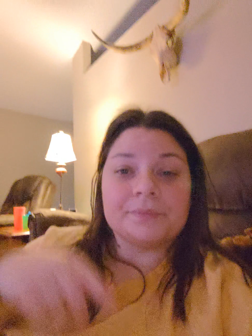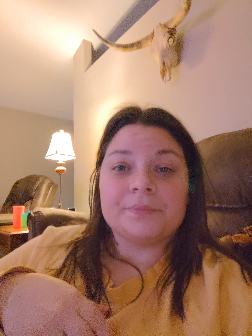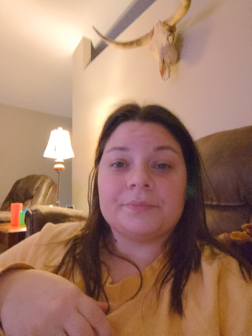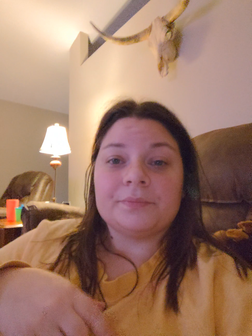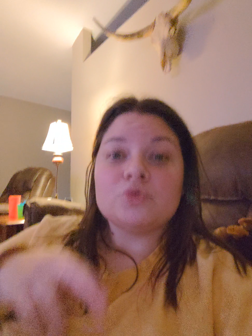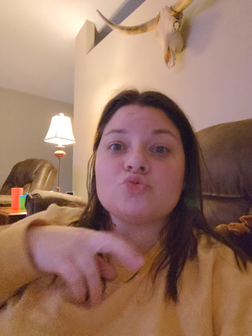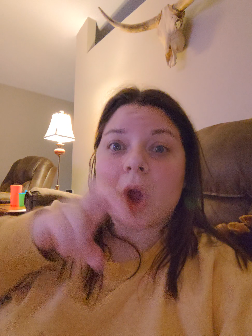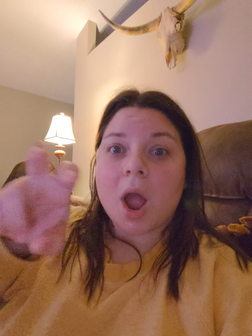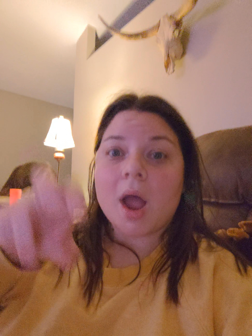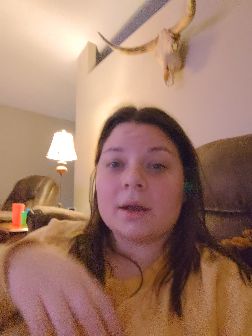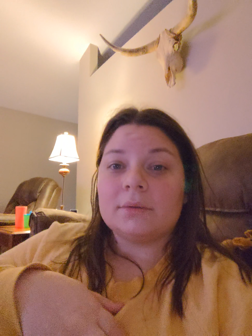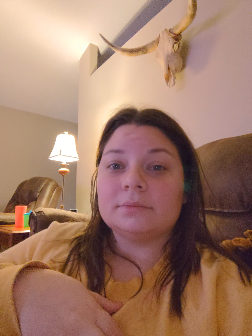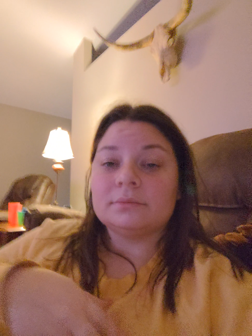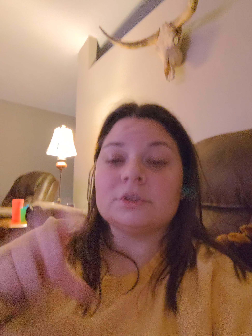ride